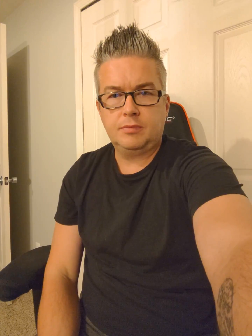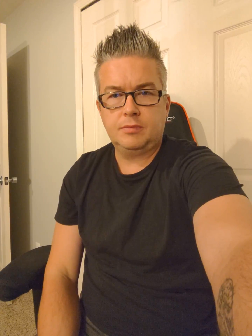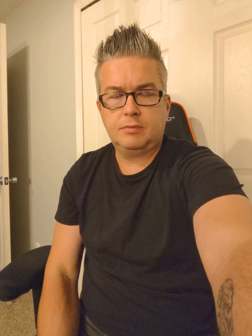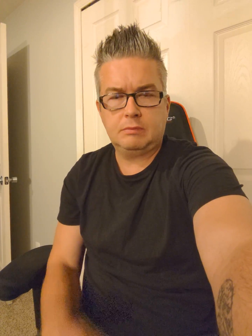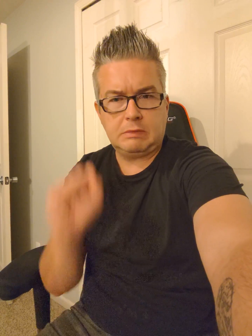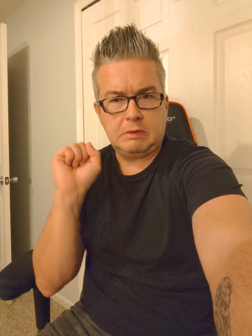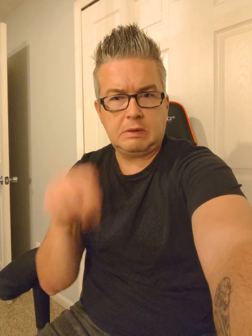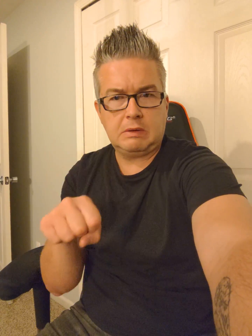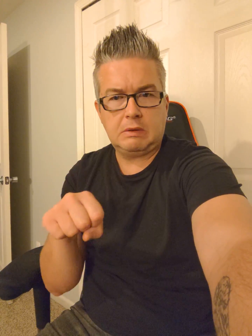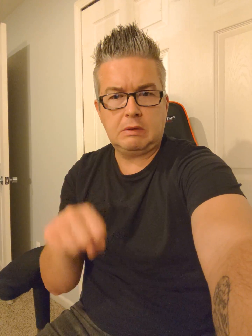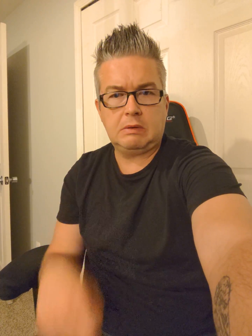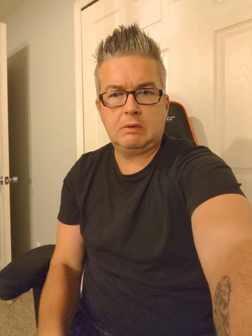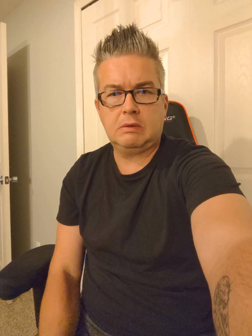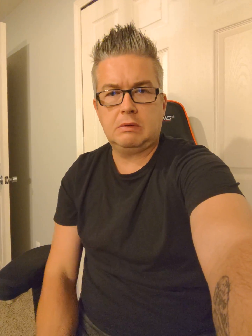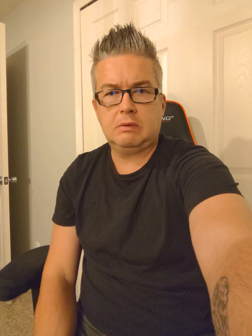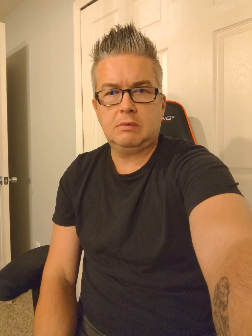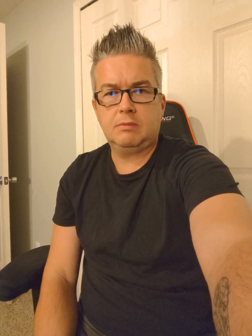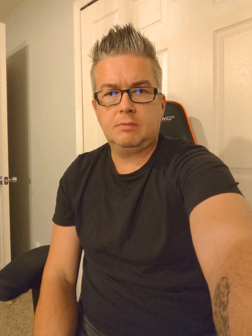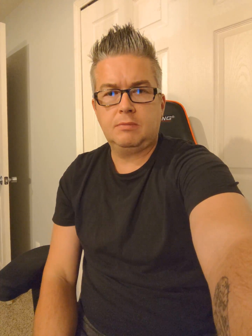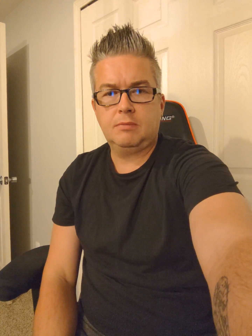could